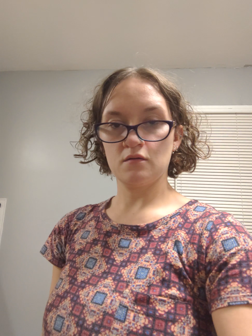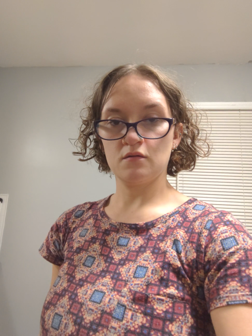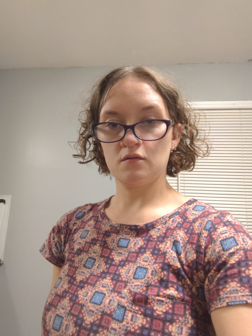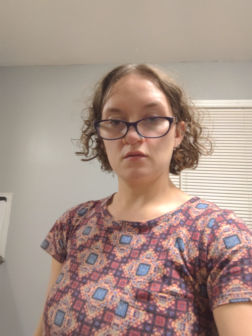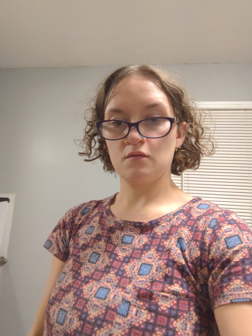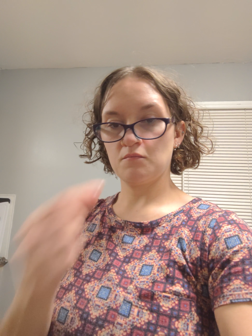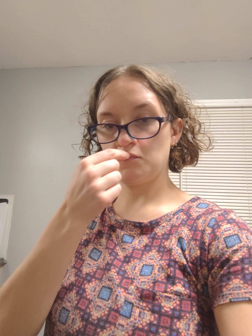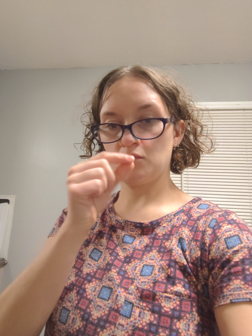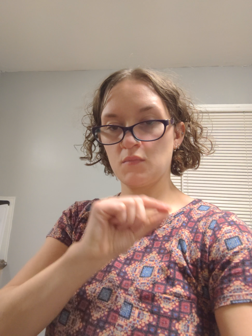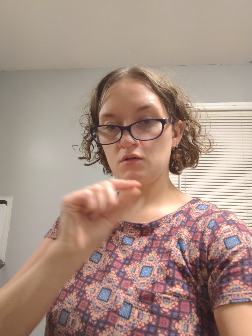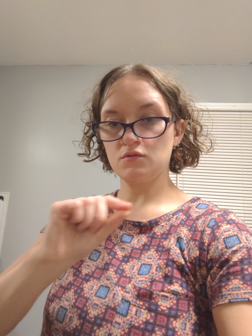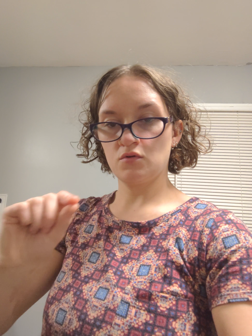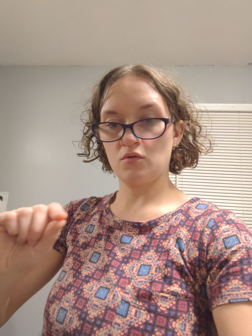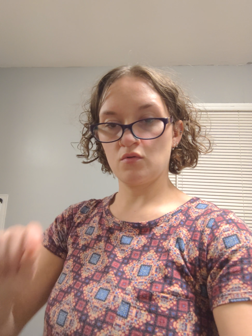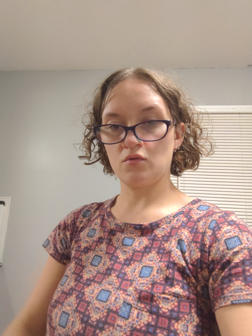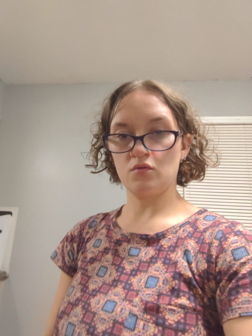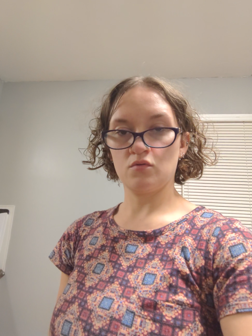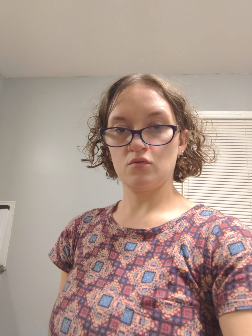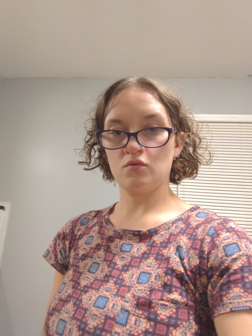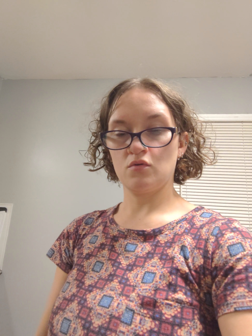pencil